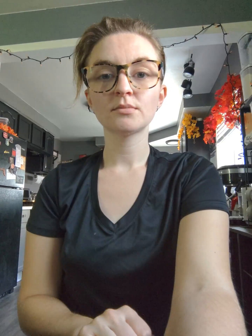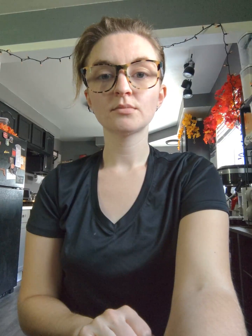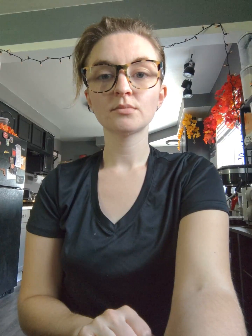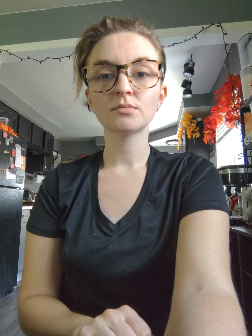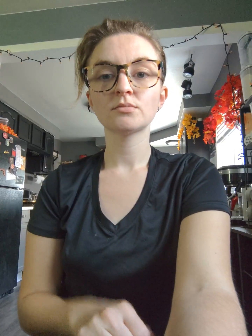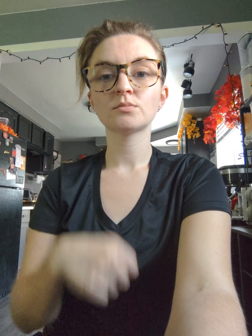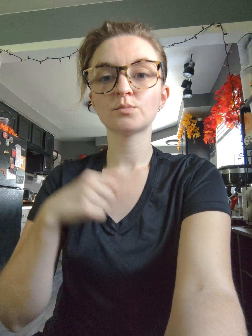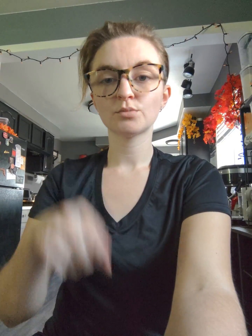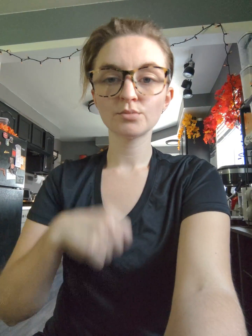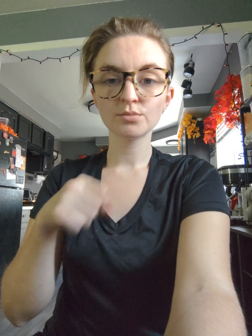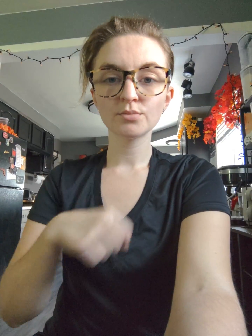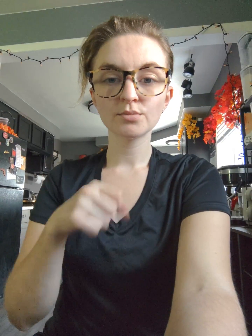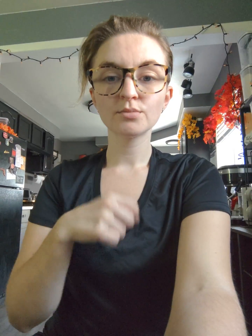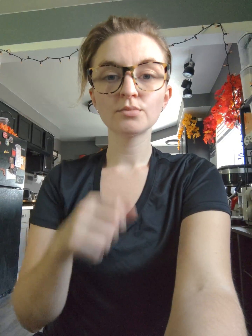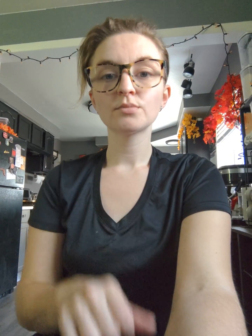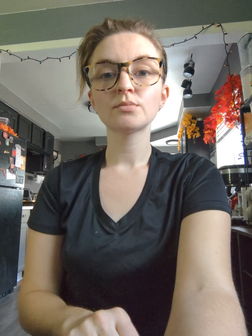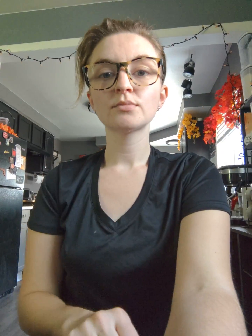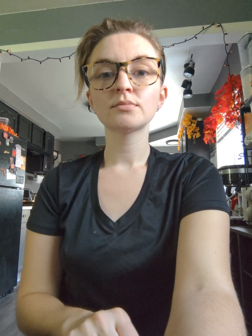bicycle